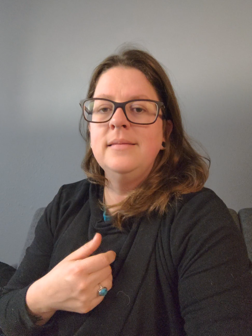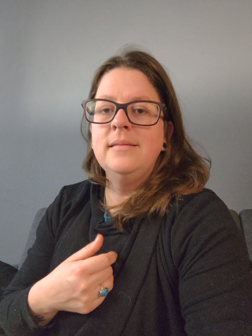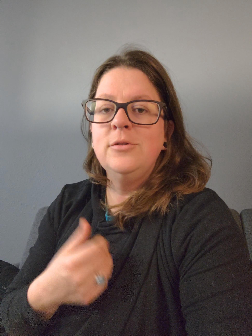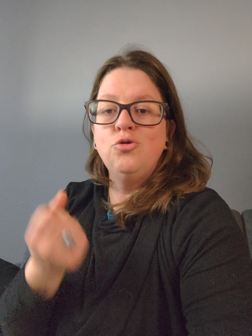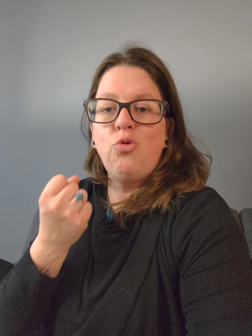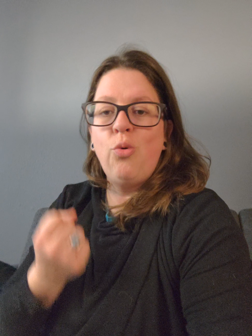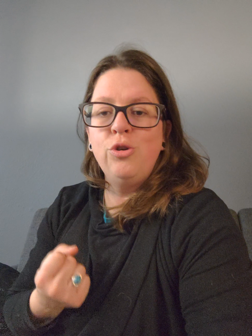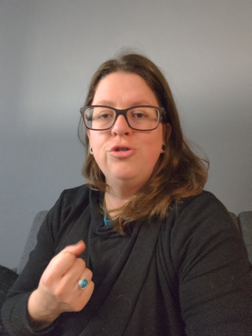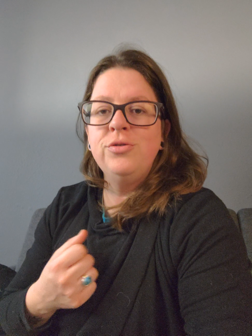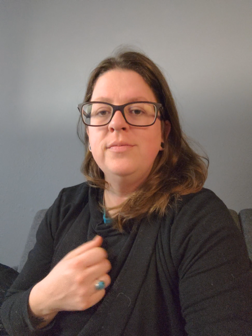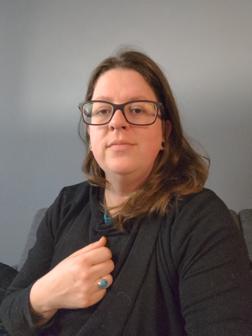drawer